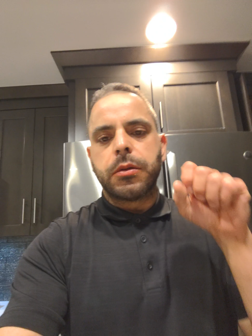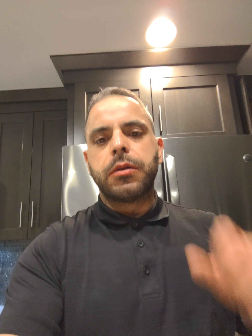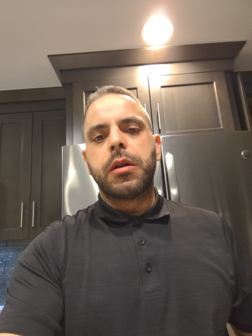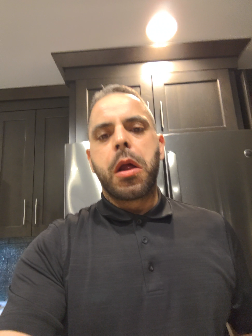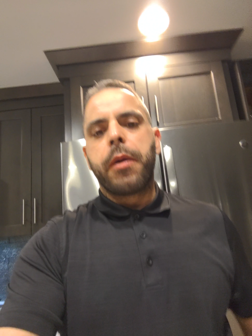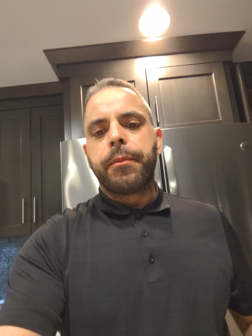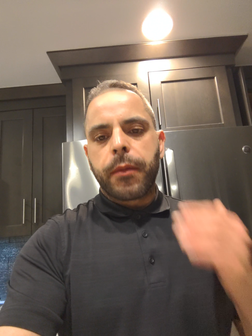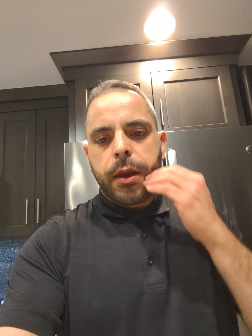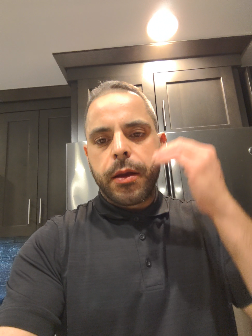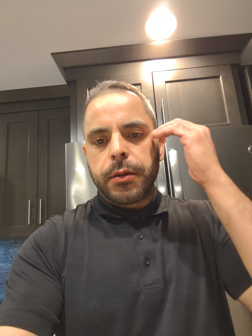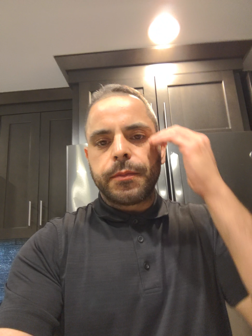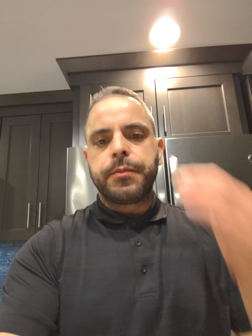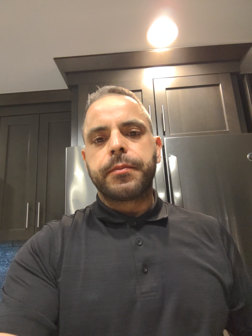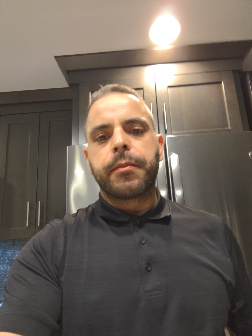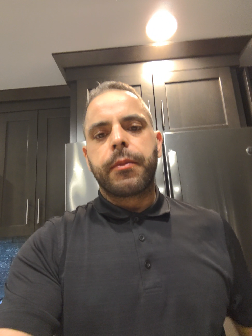head